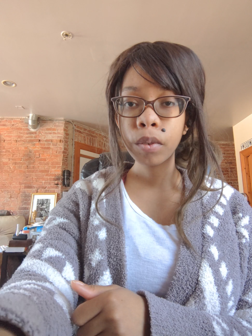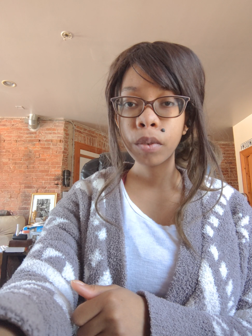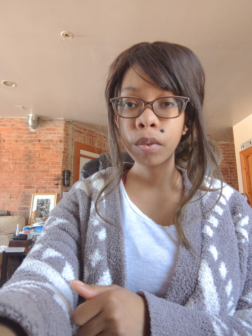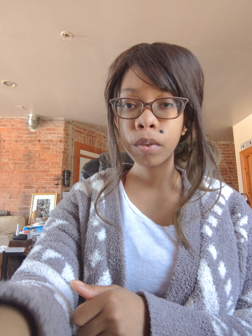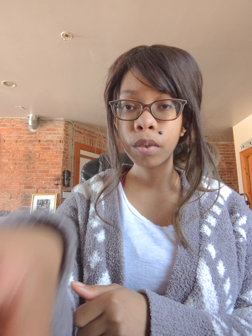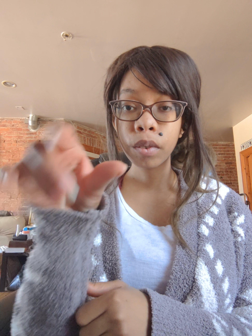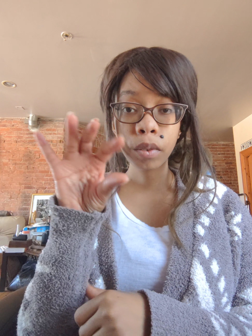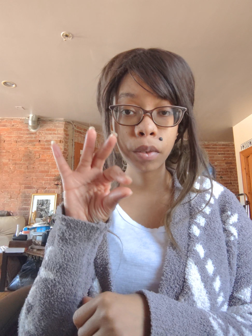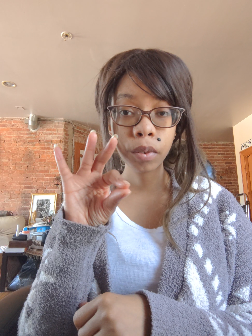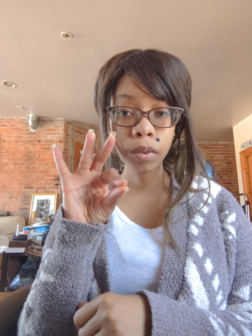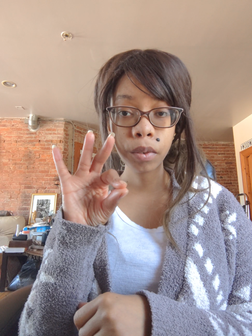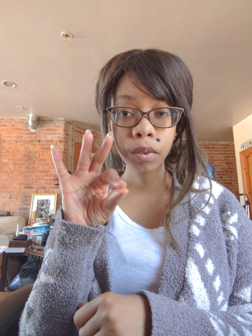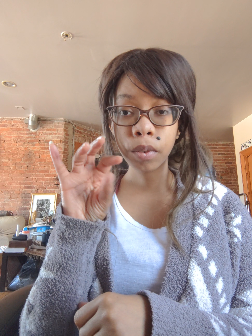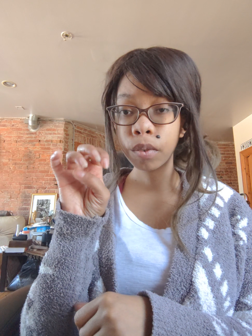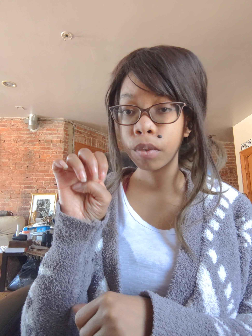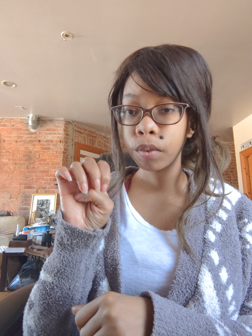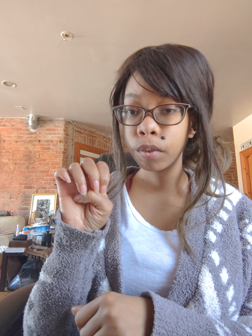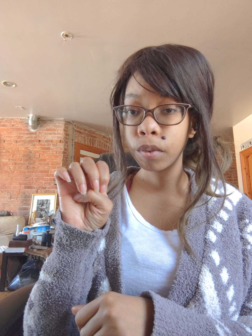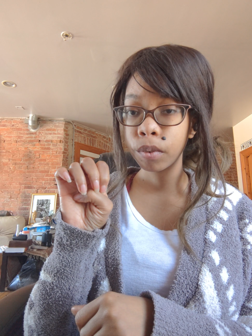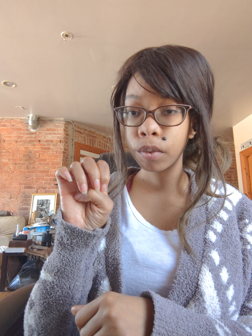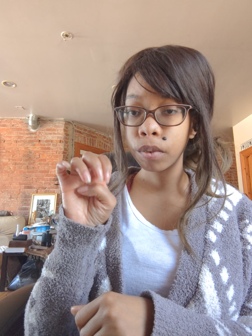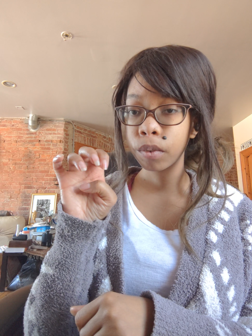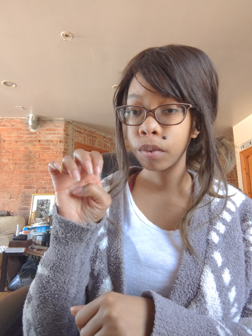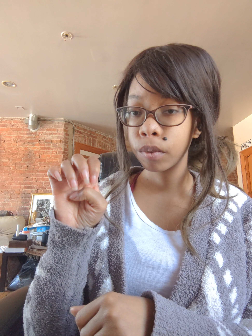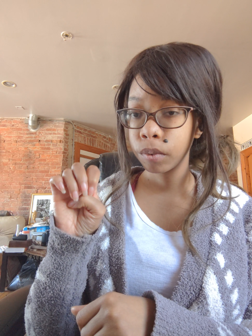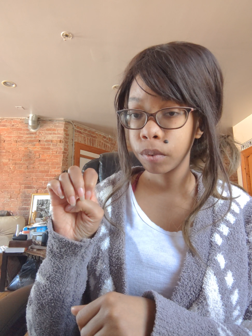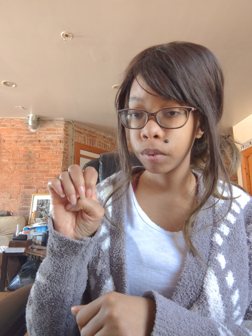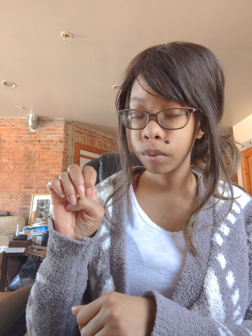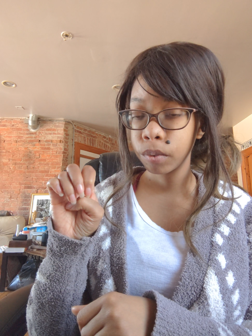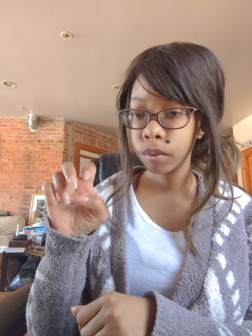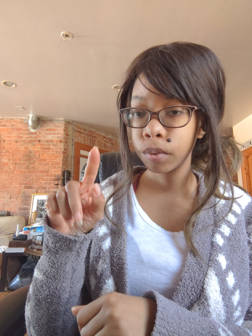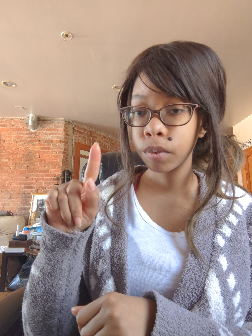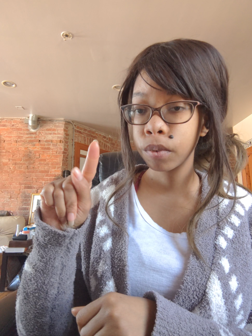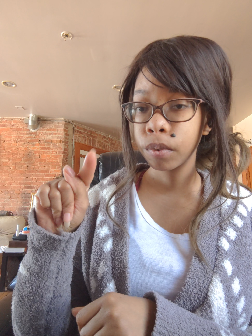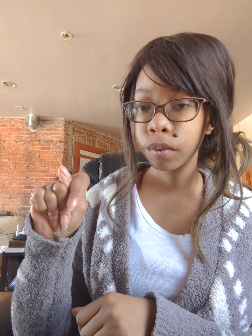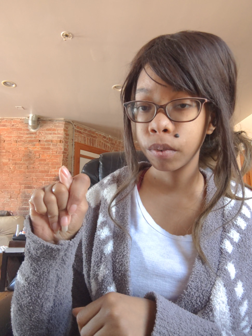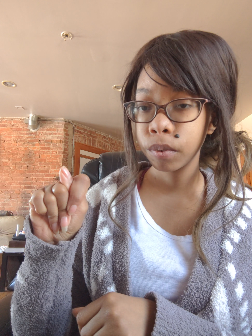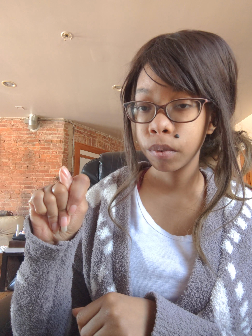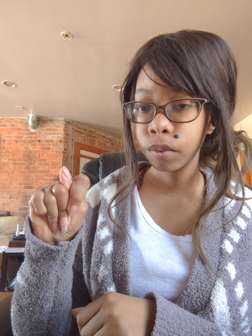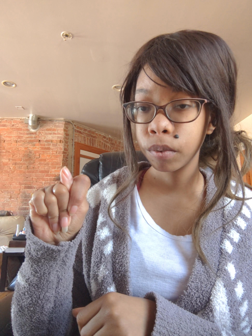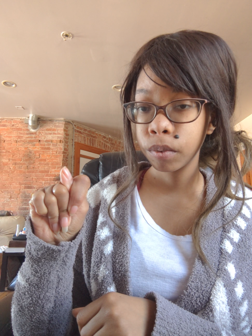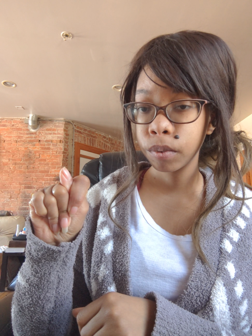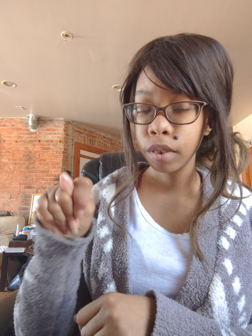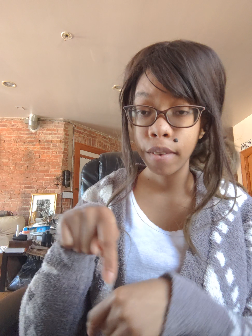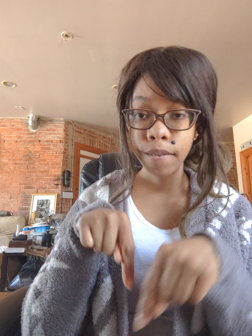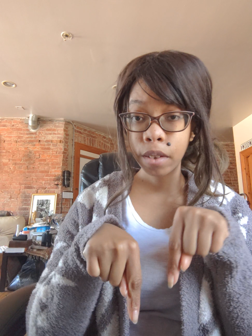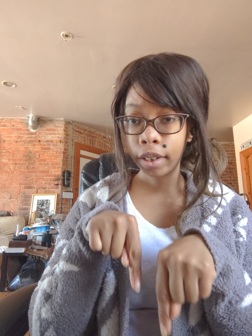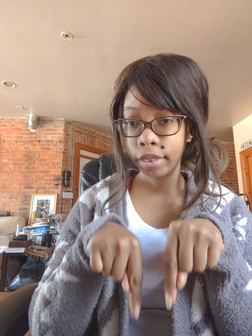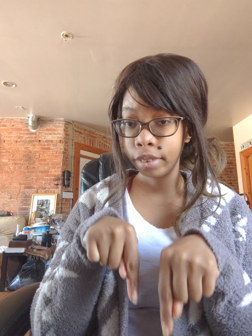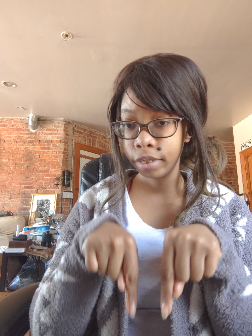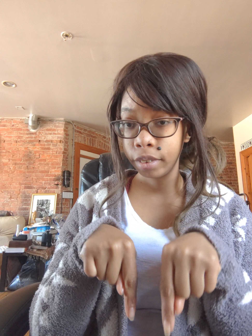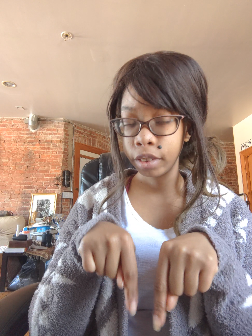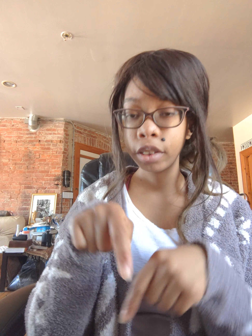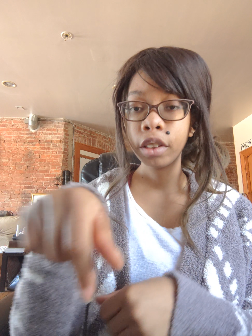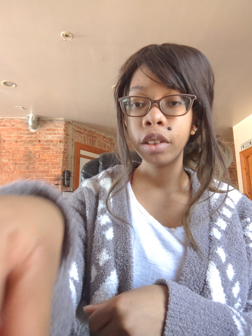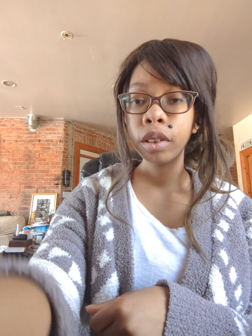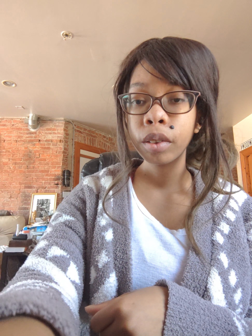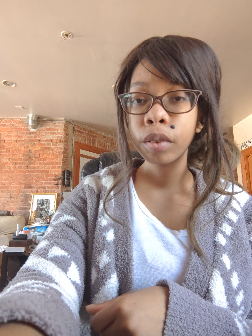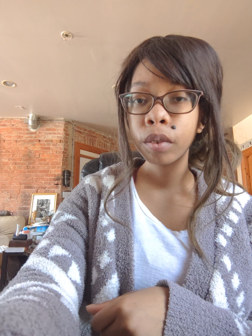feet